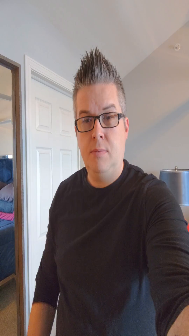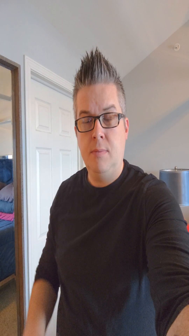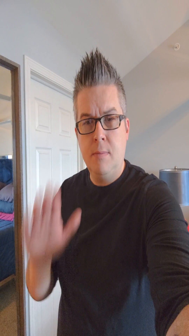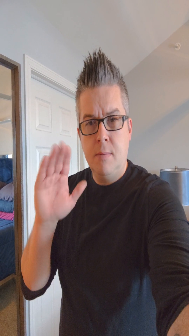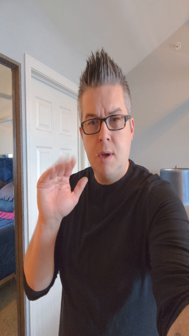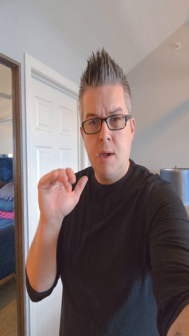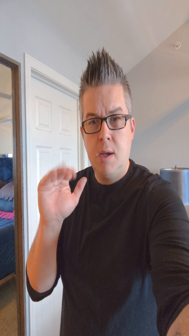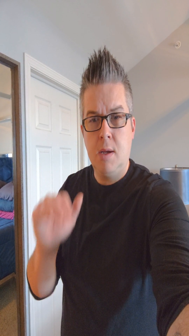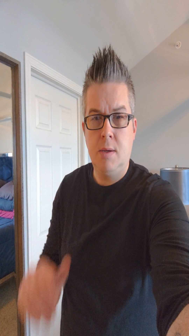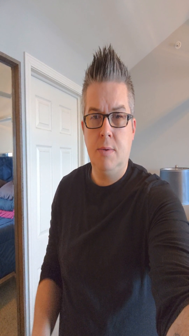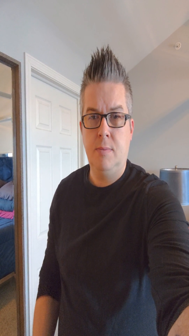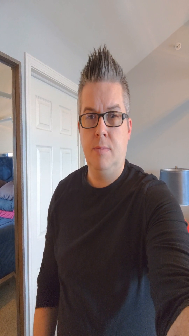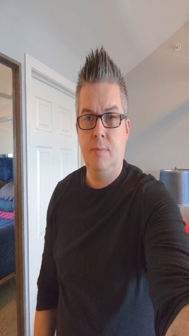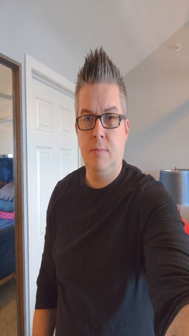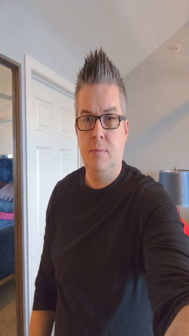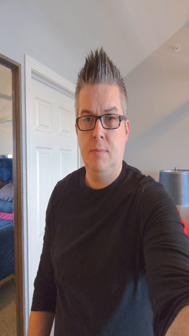bye